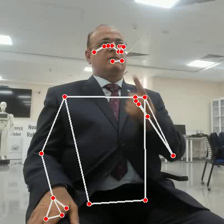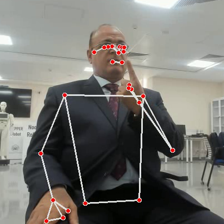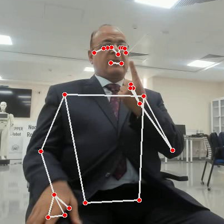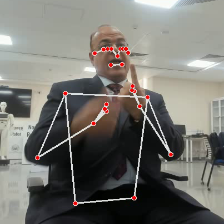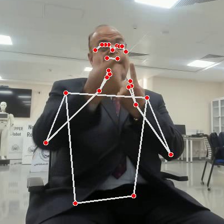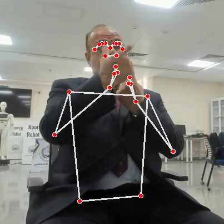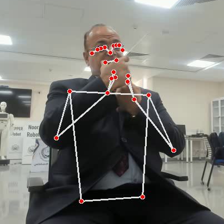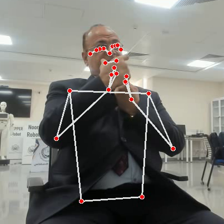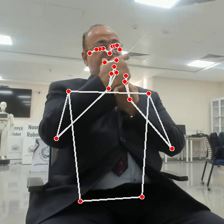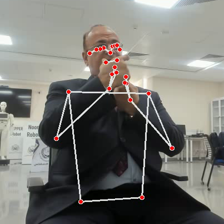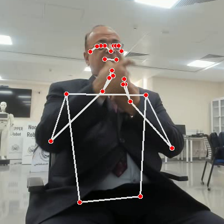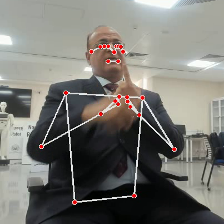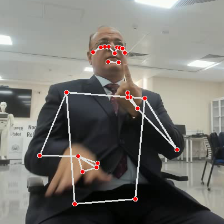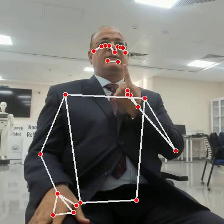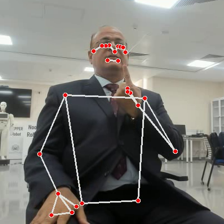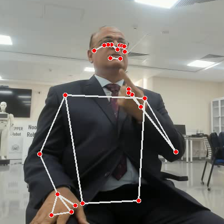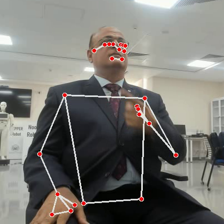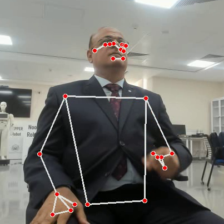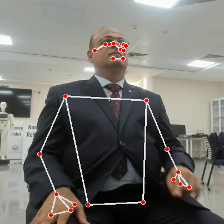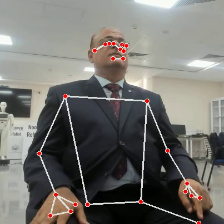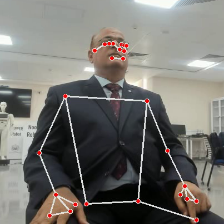khaly balk